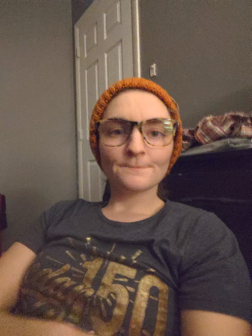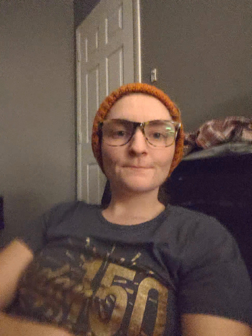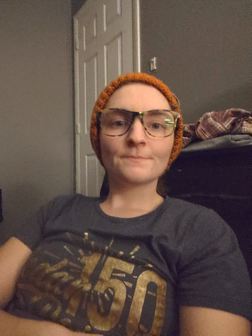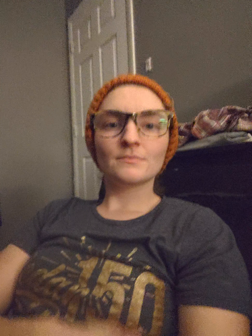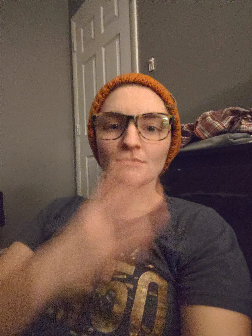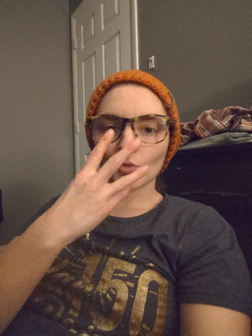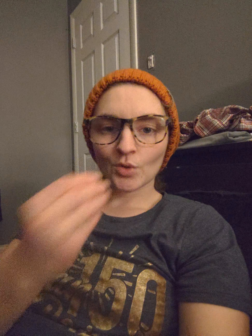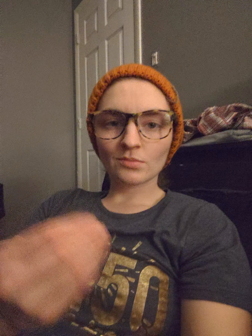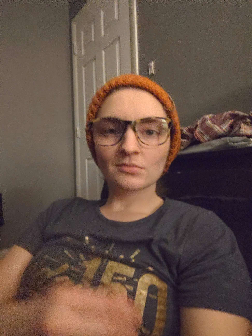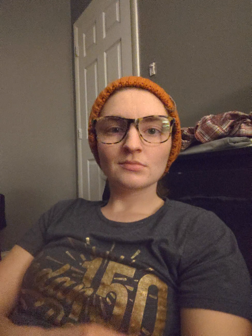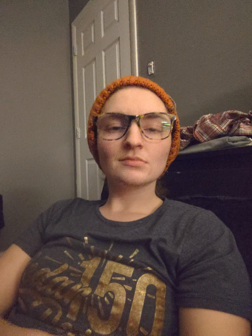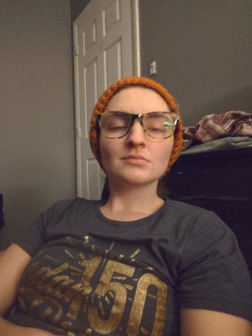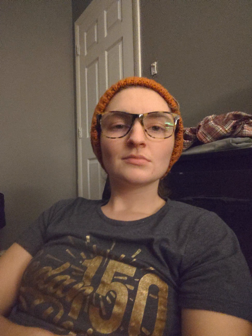wolf